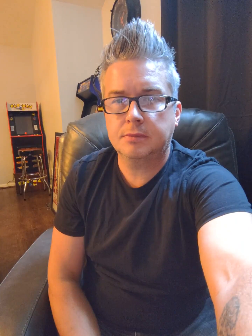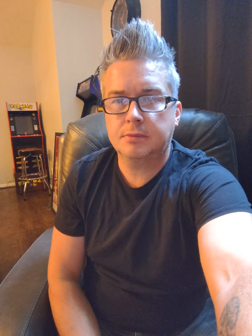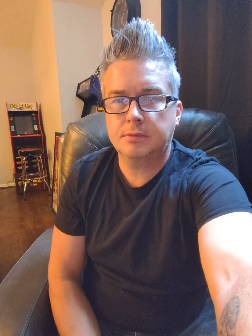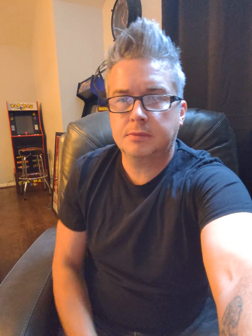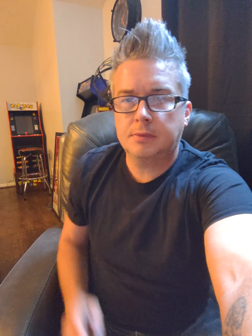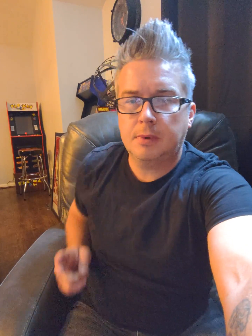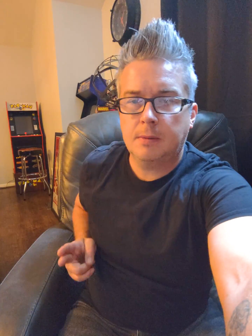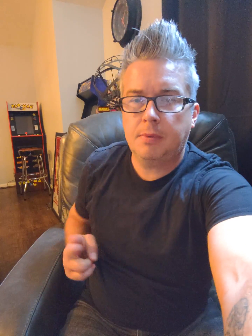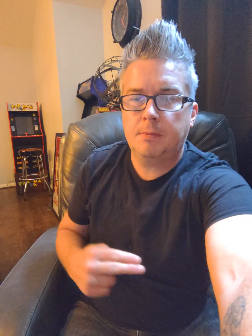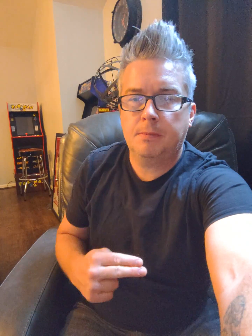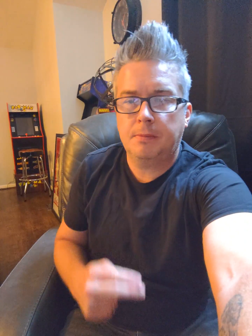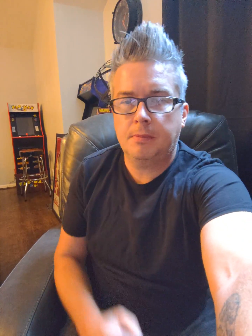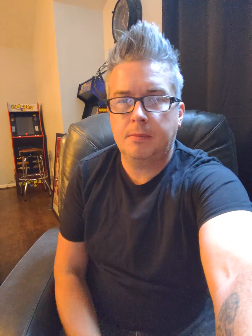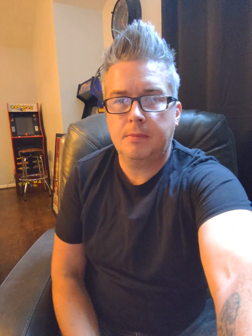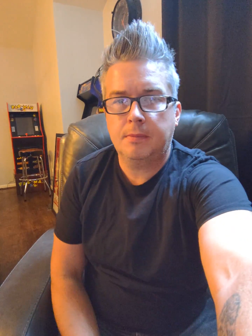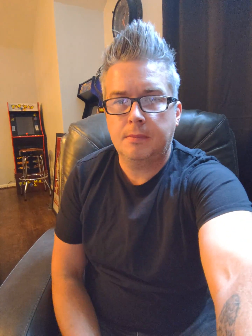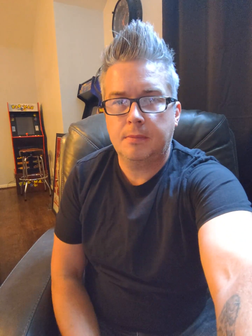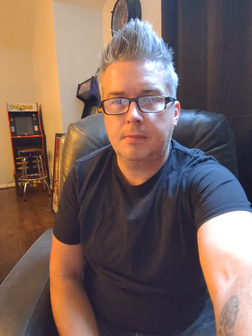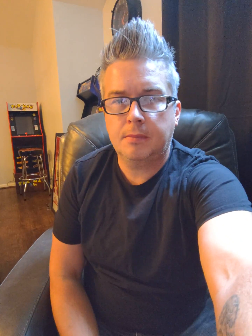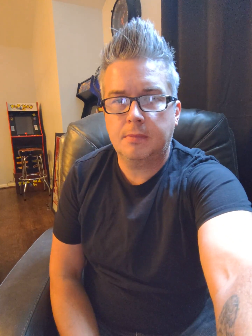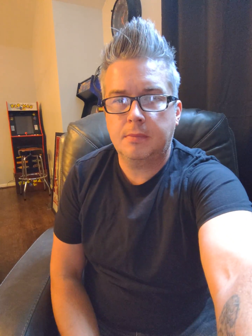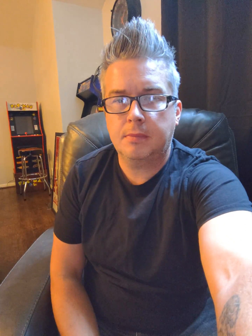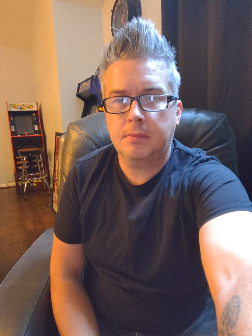belt